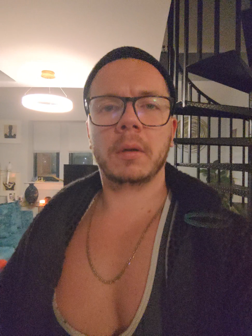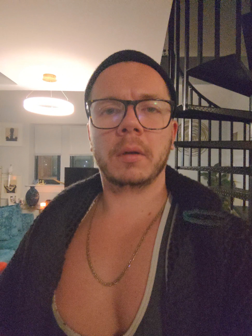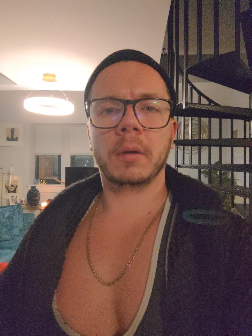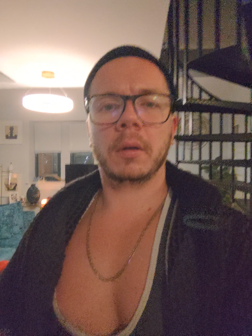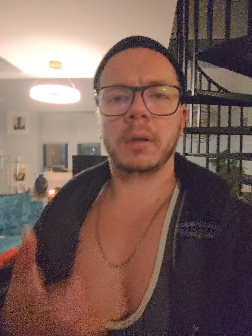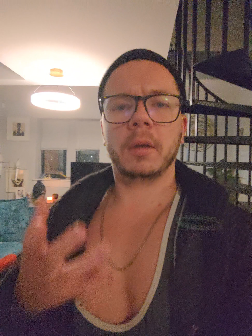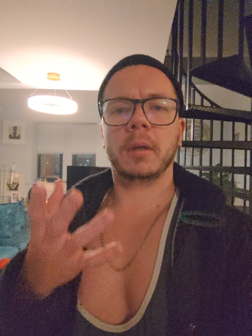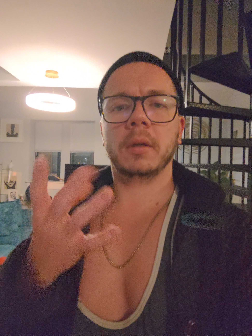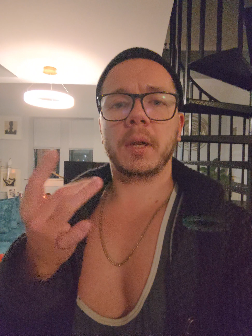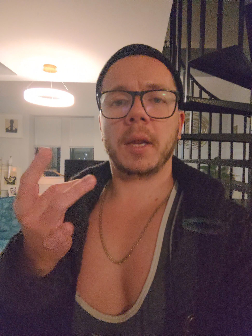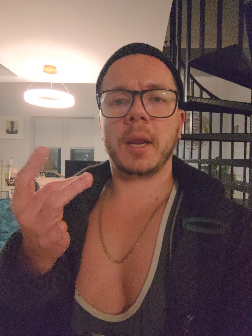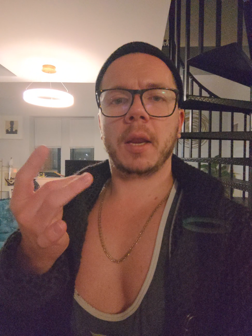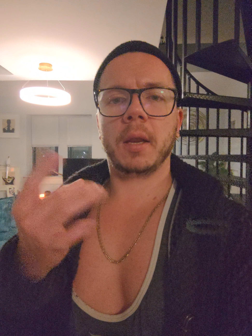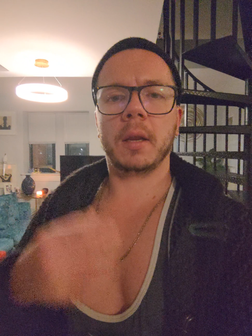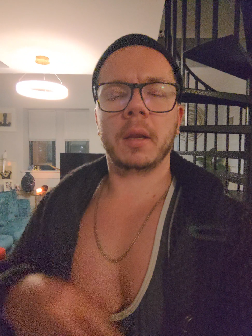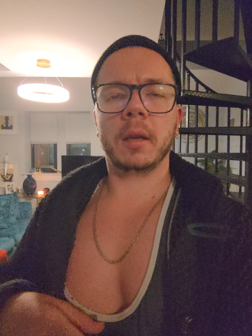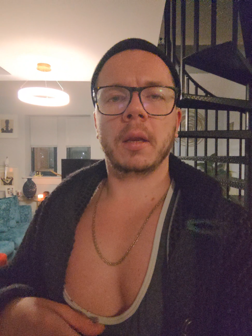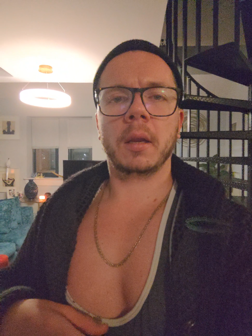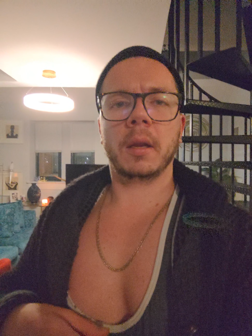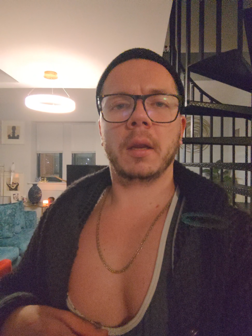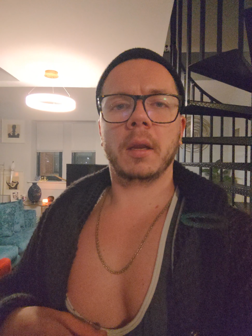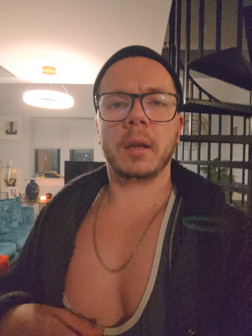sticky